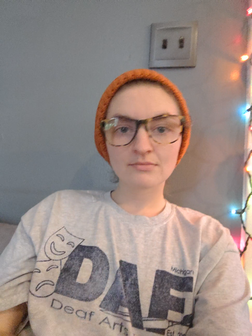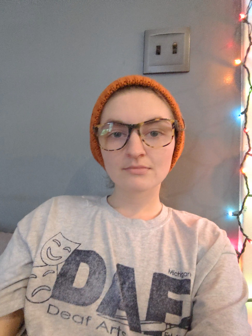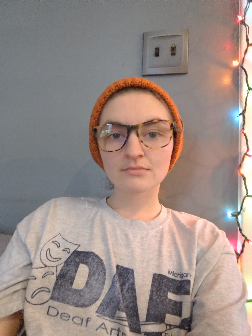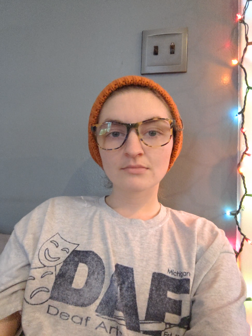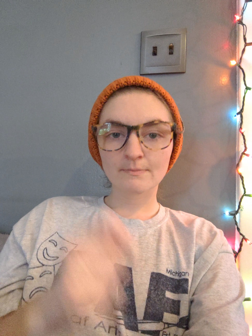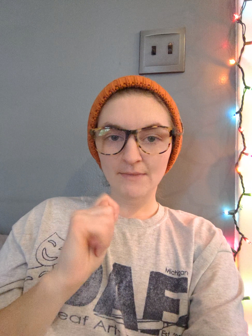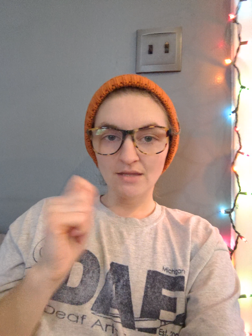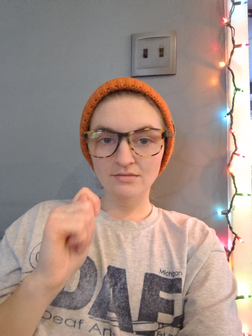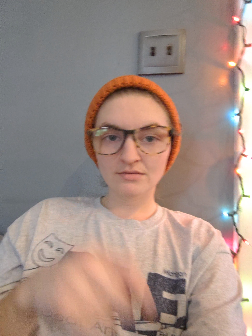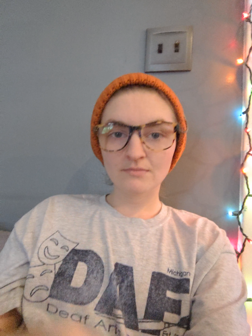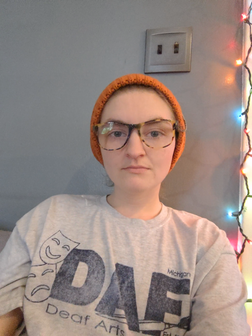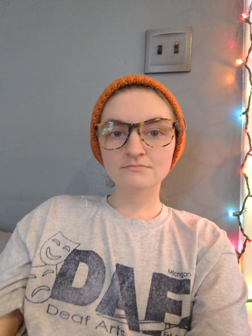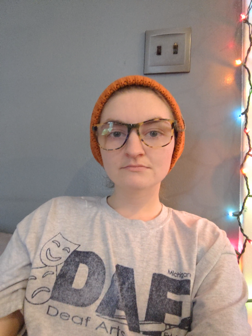potty